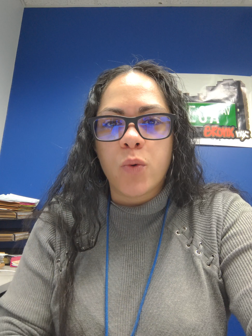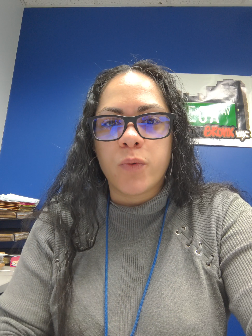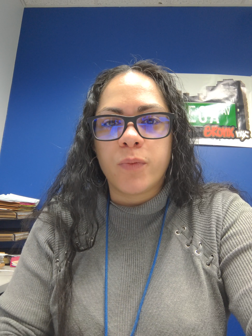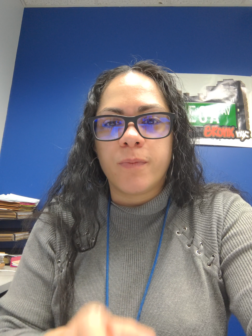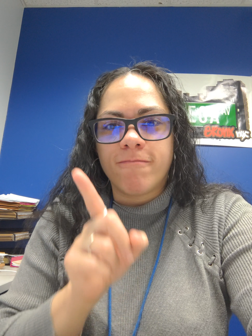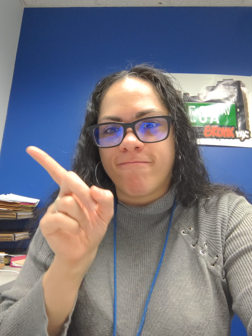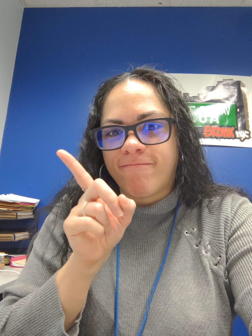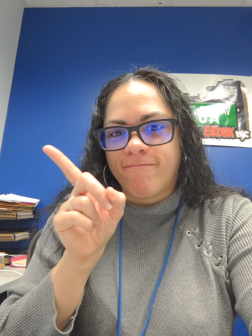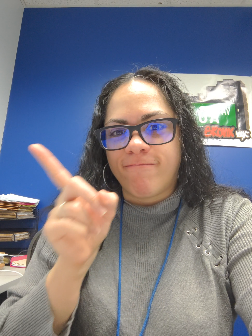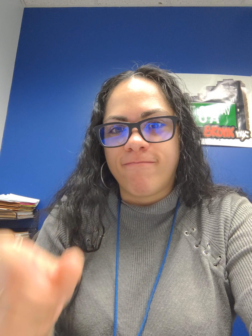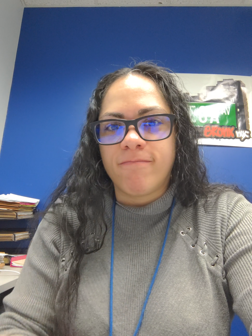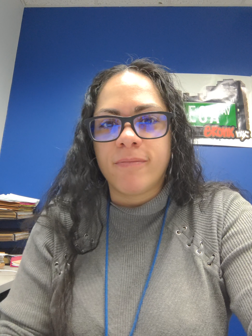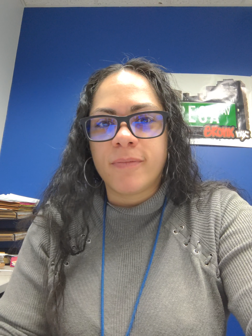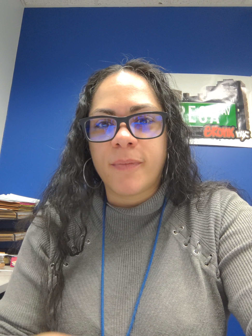he/she/it